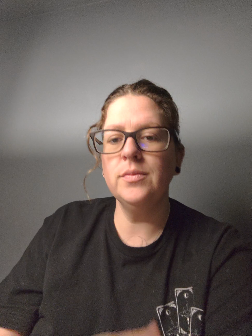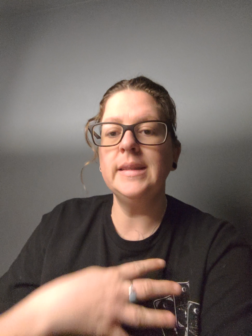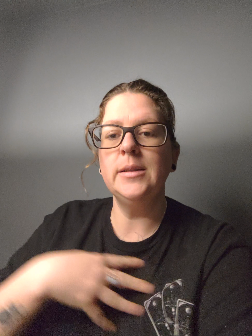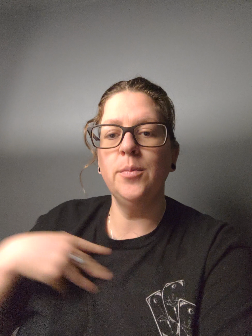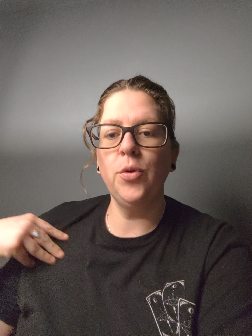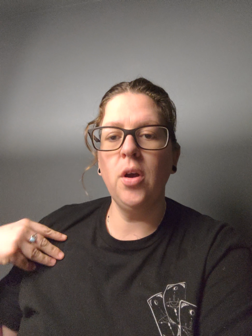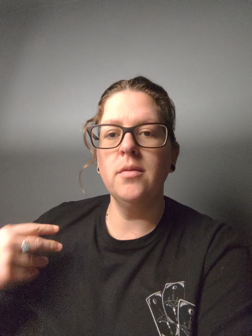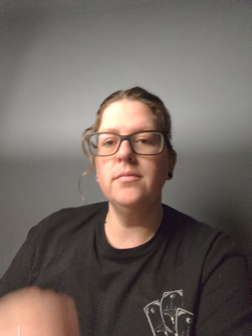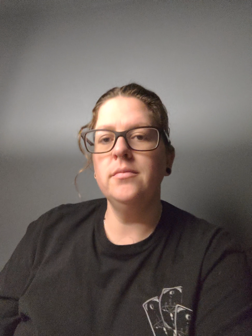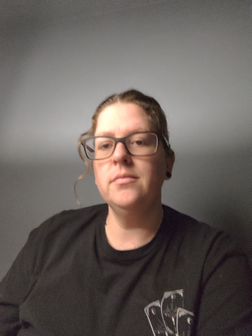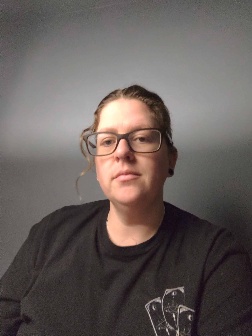zebra